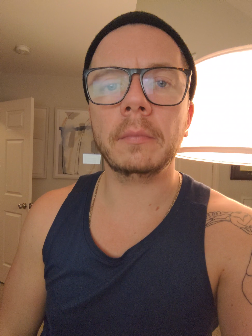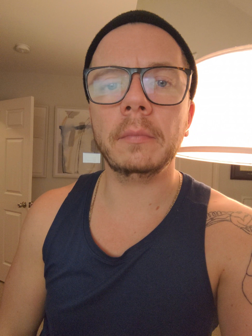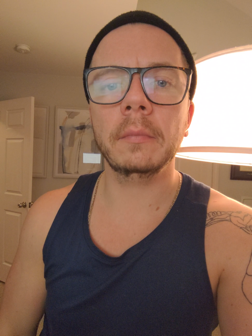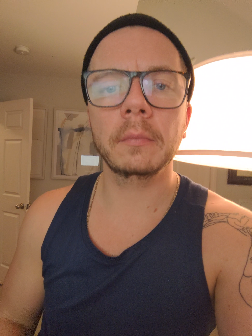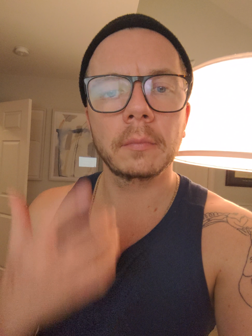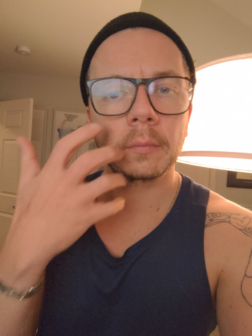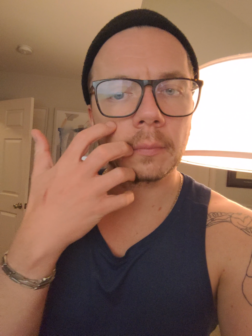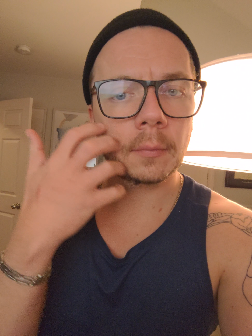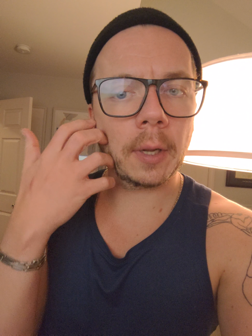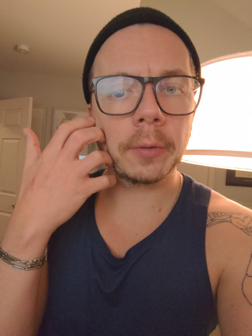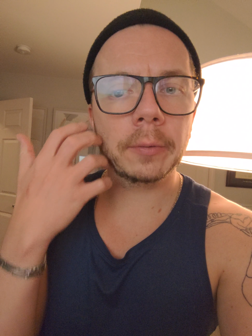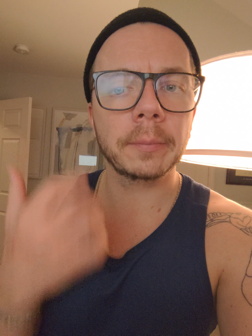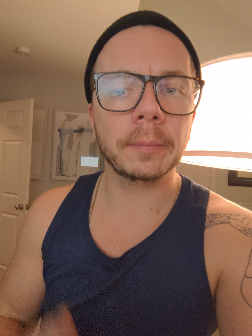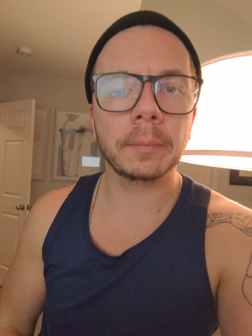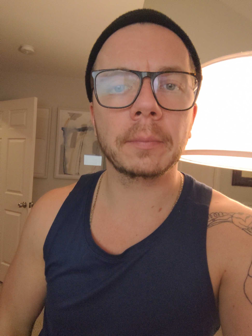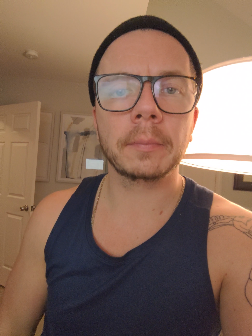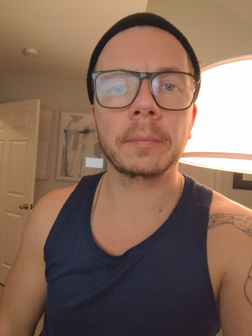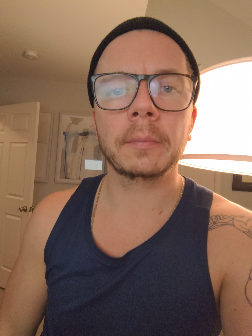tiger